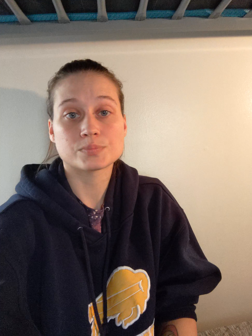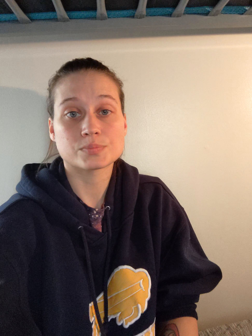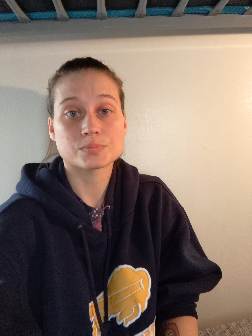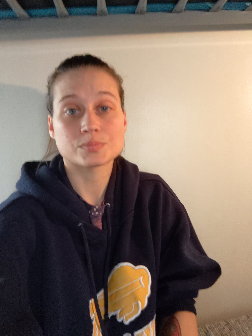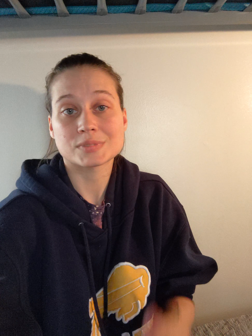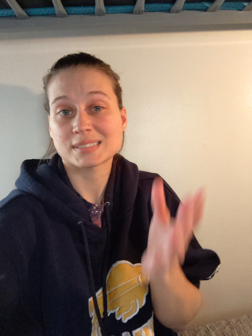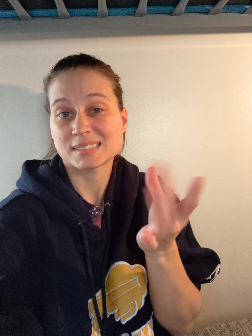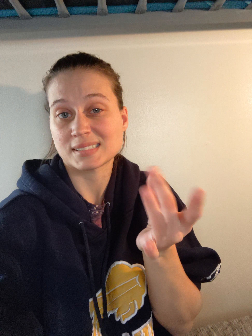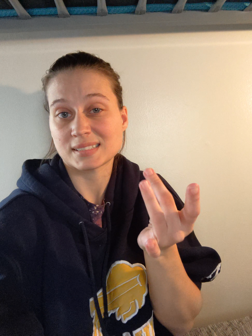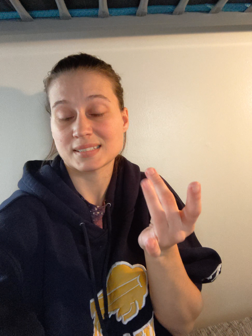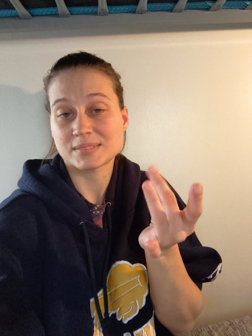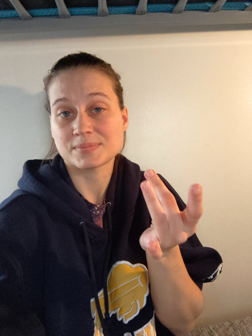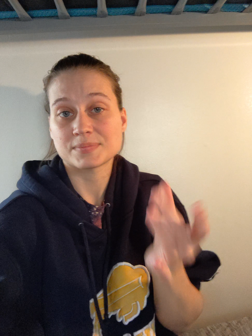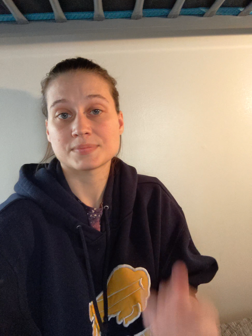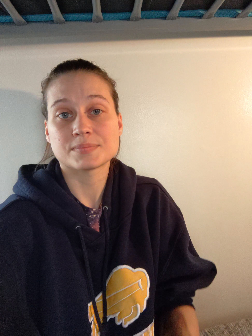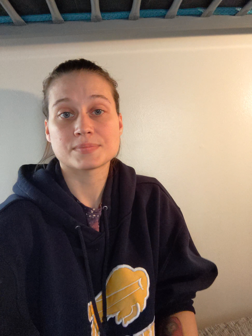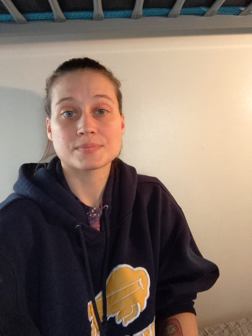sticky